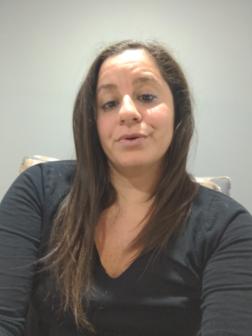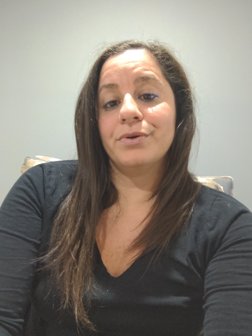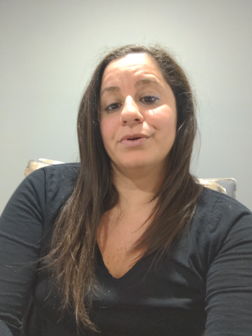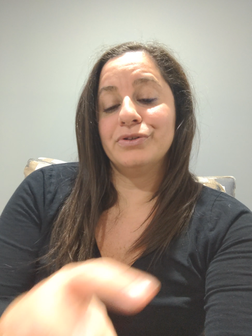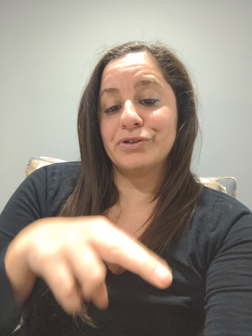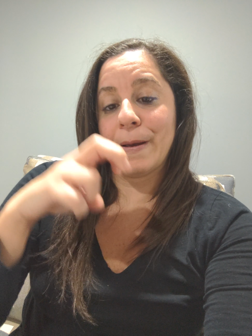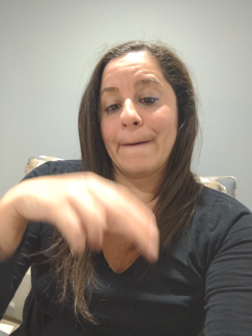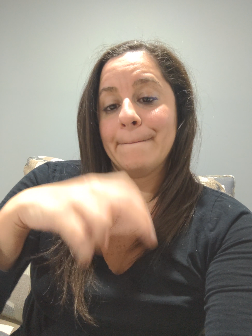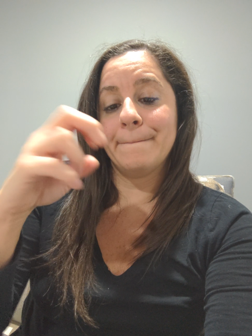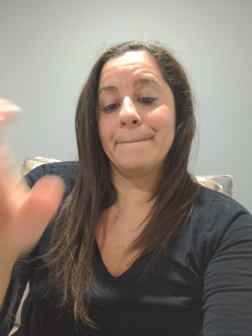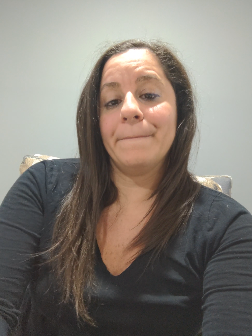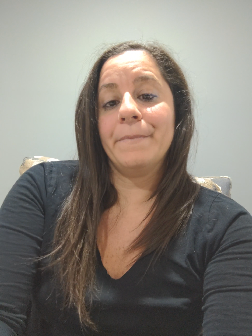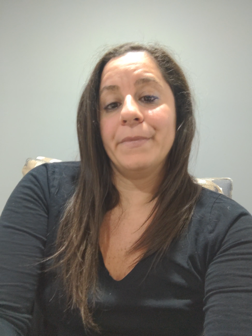jump